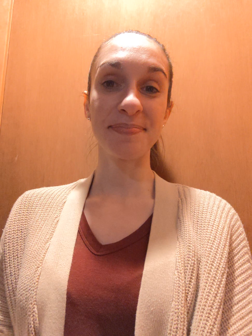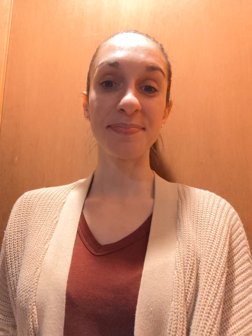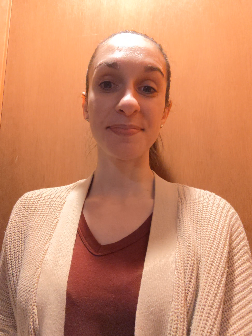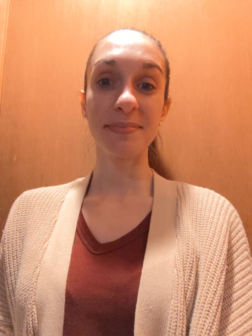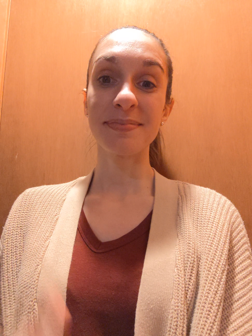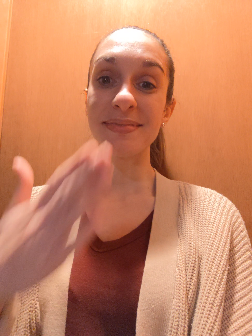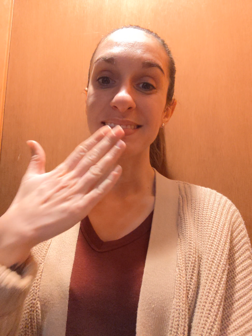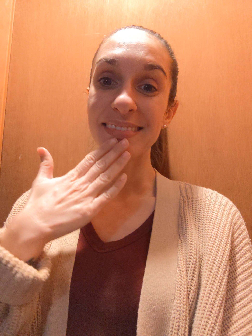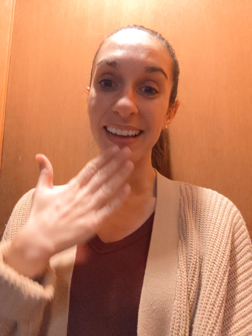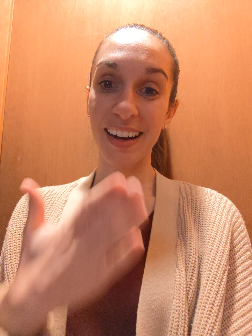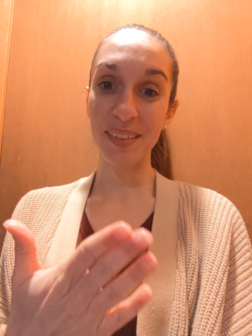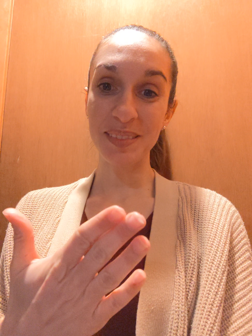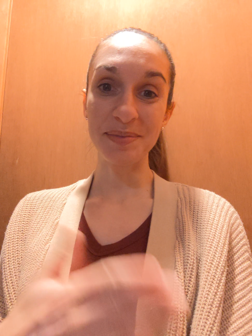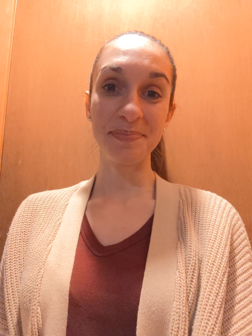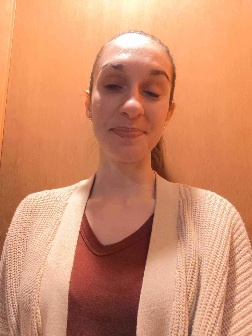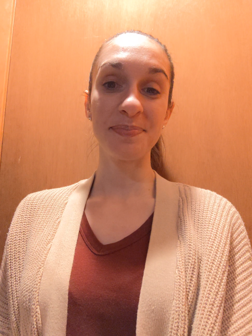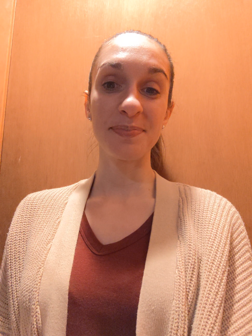thank you